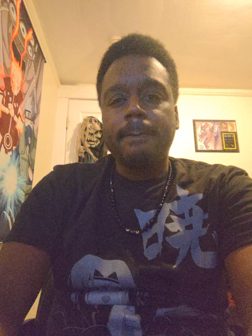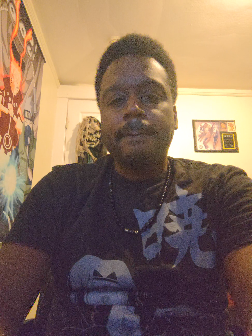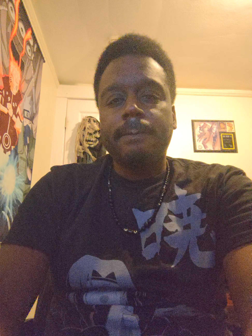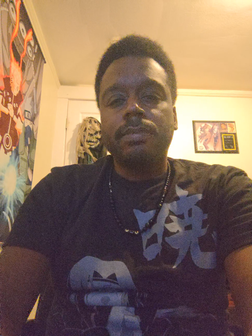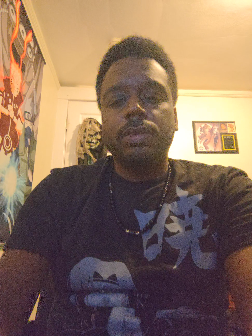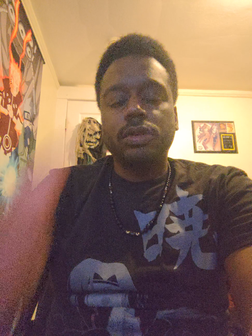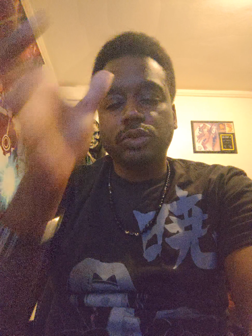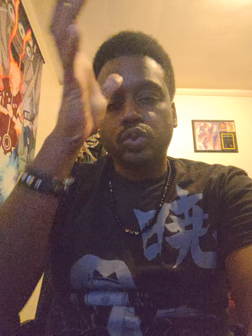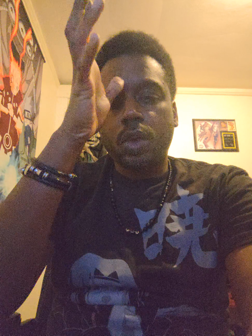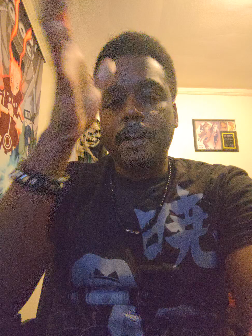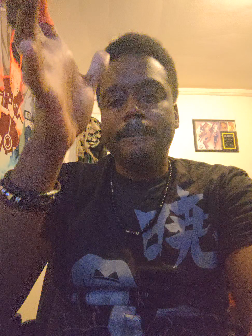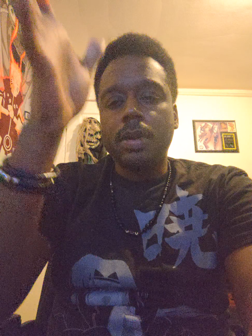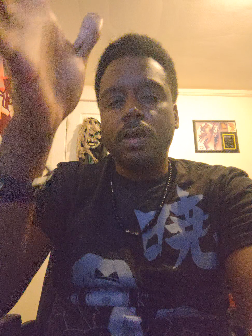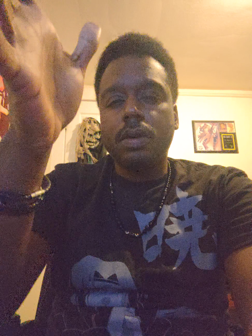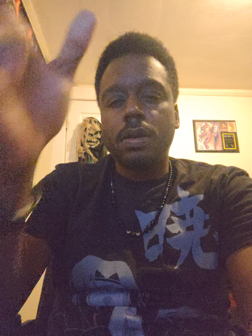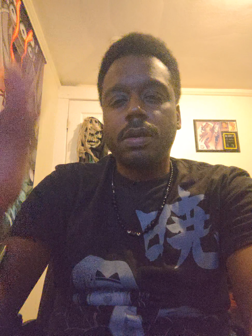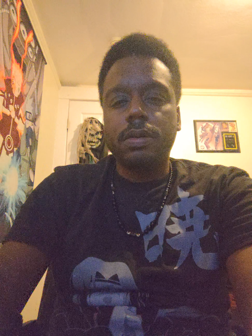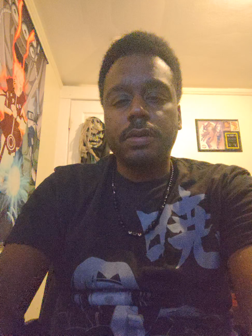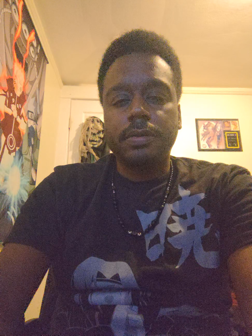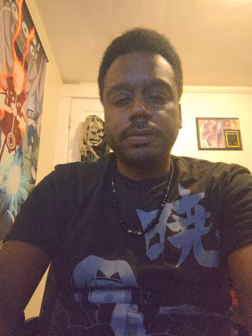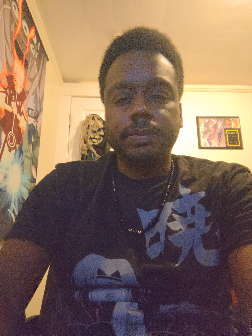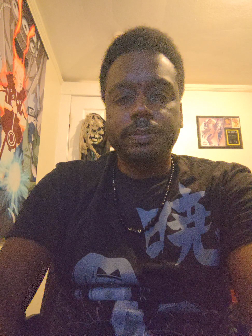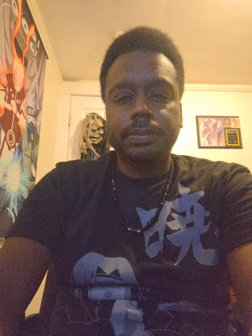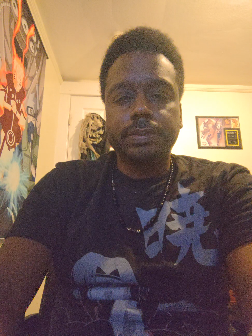grandpa